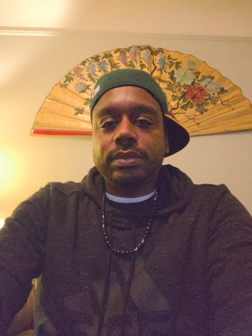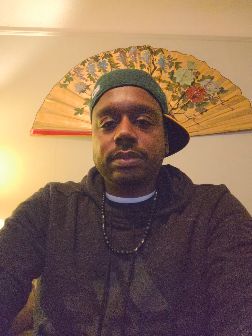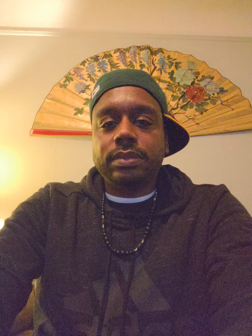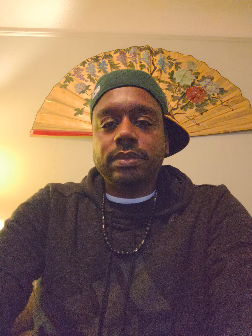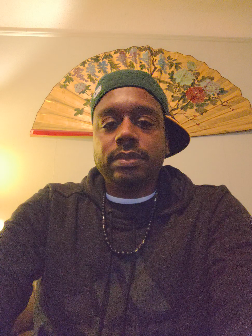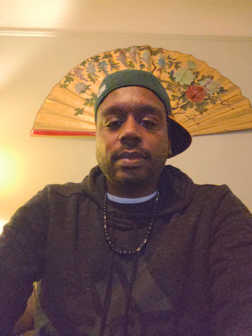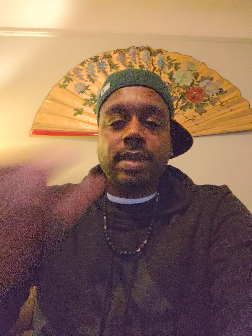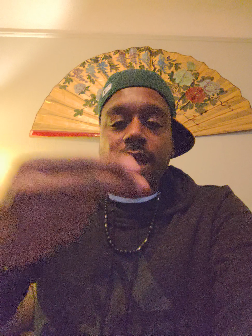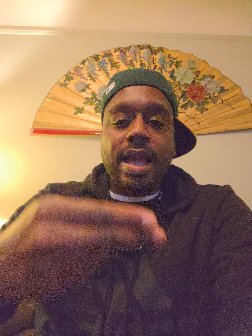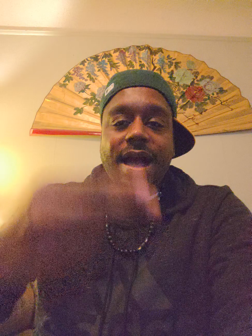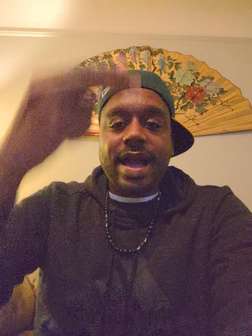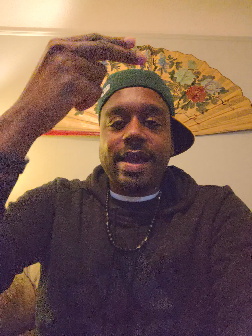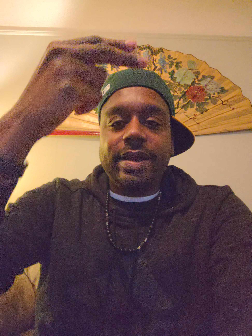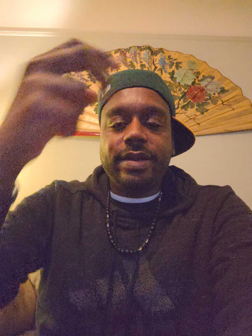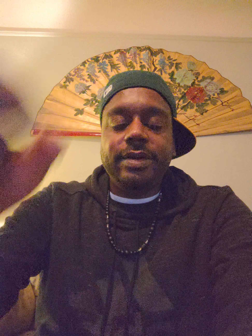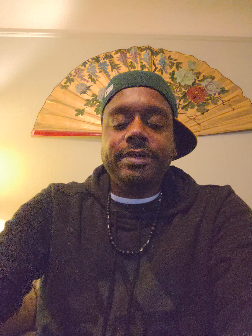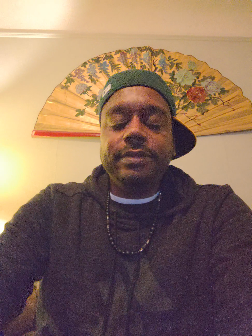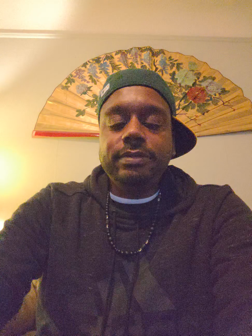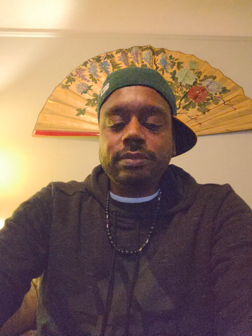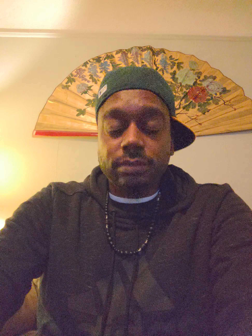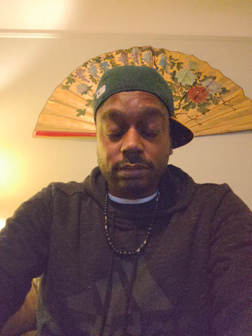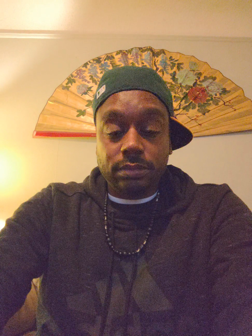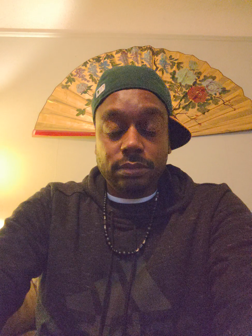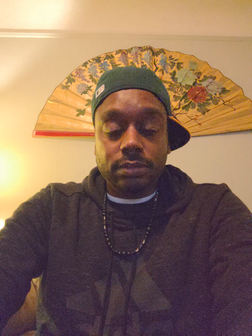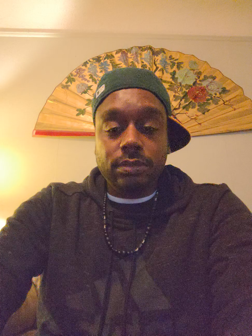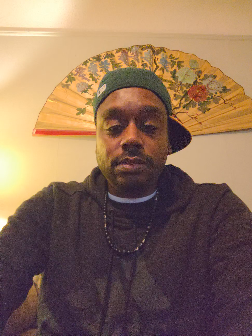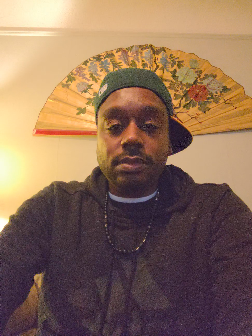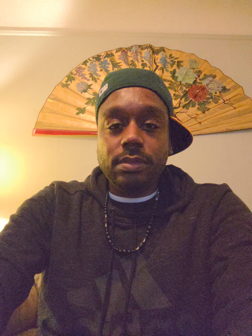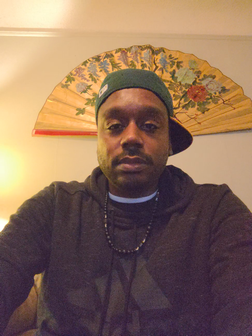high